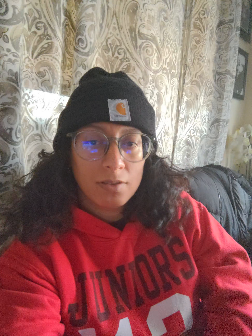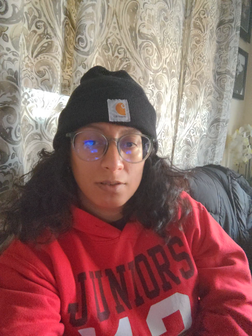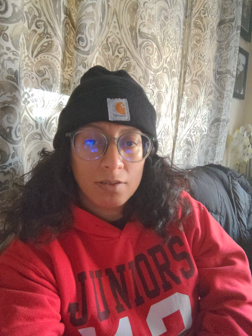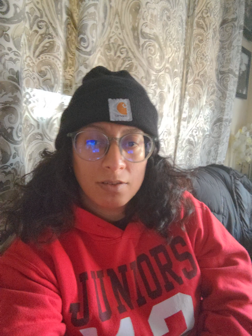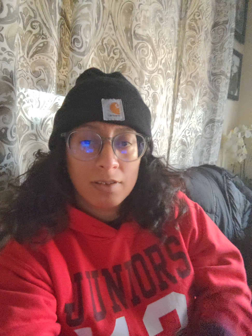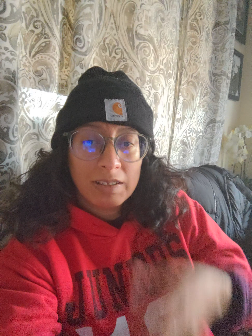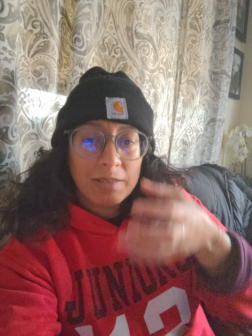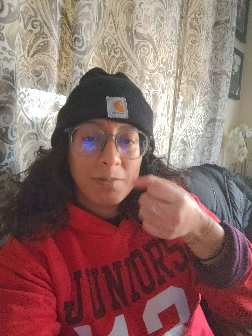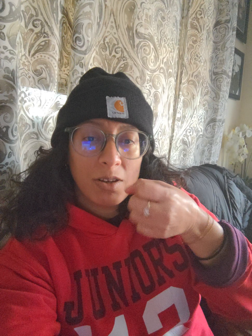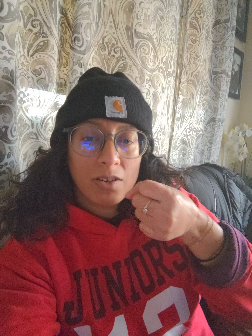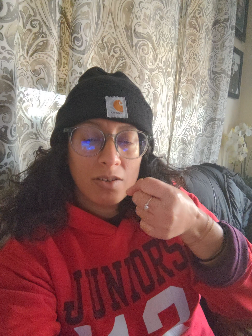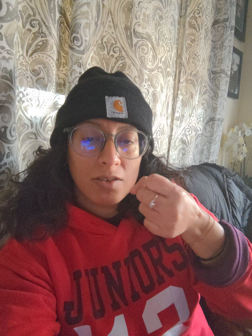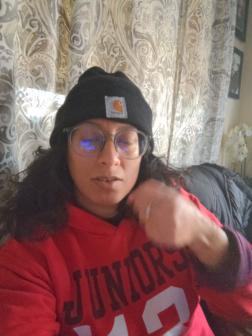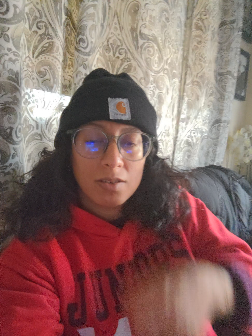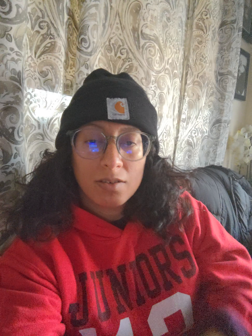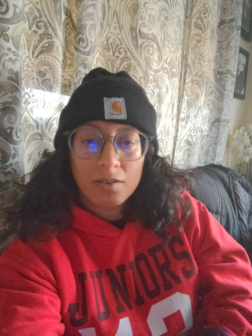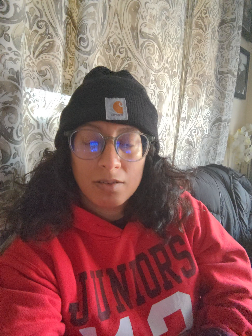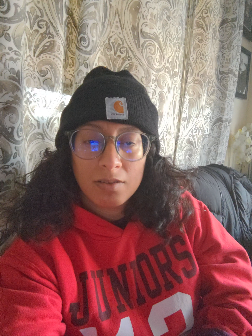milk